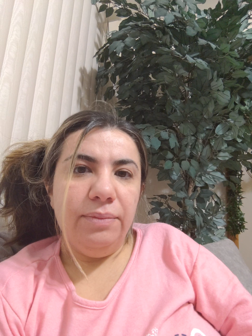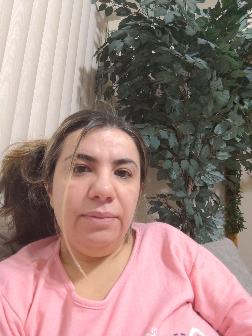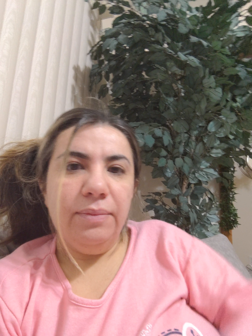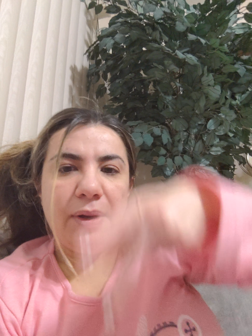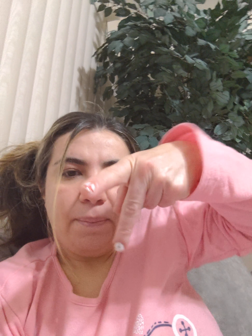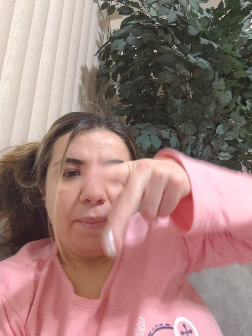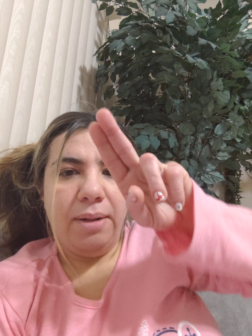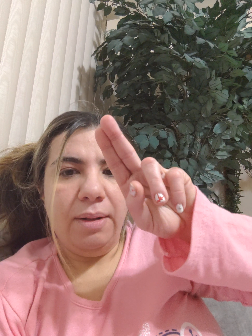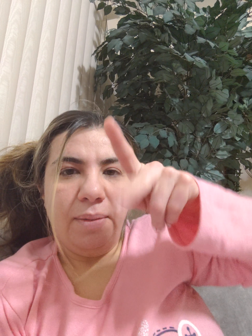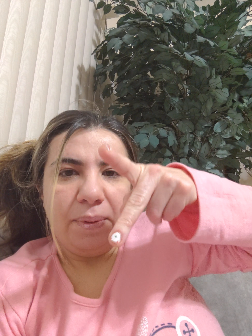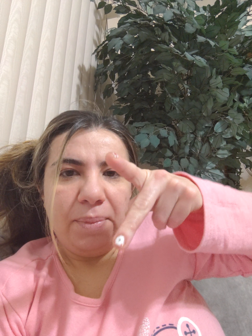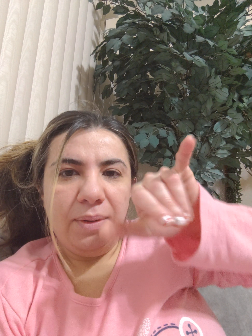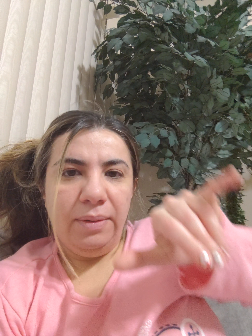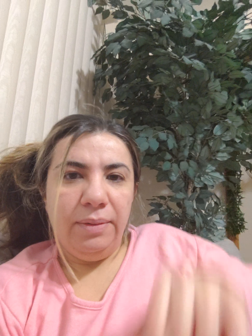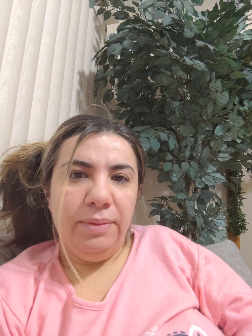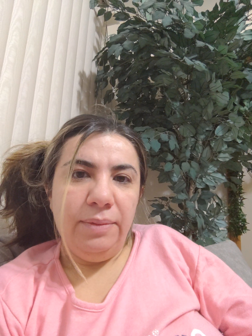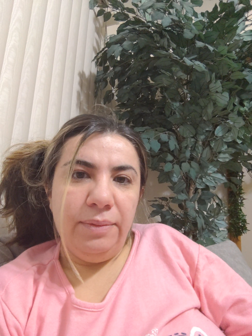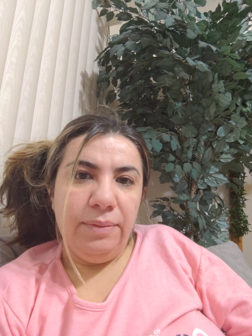puppy